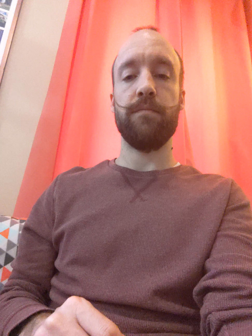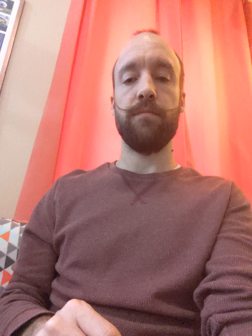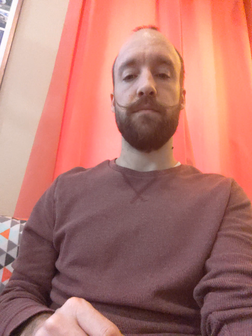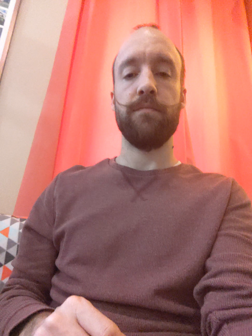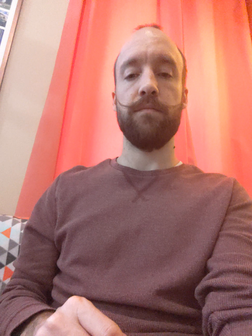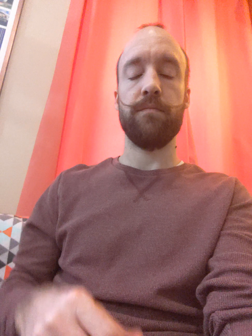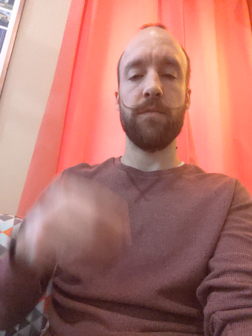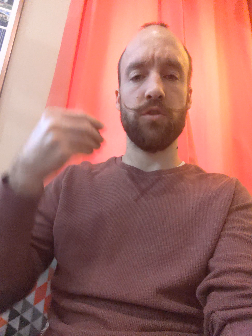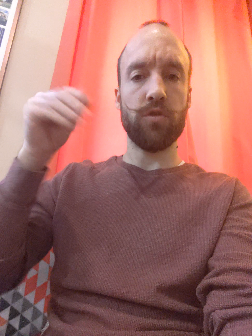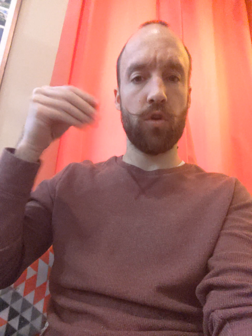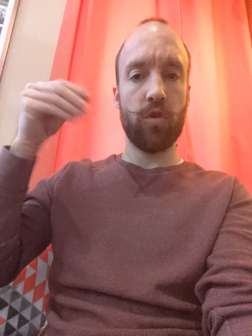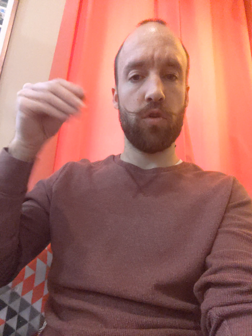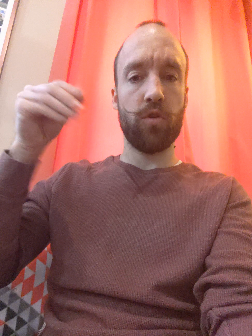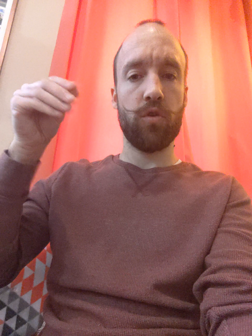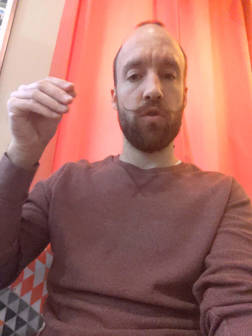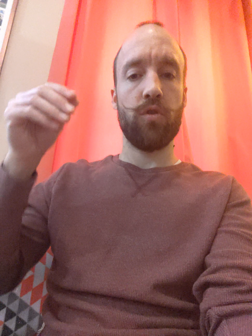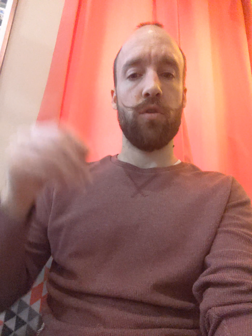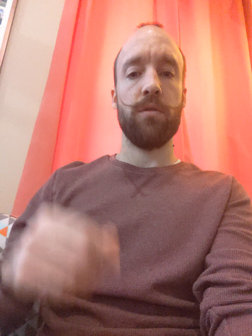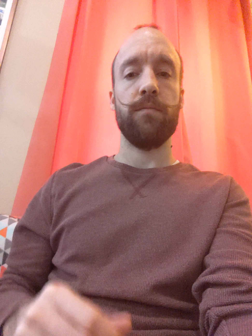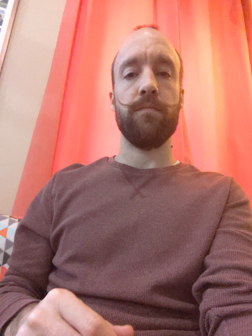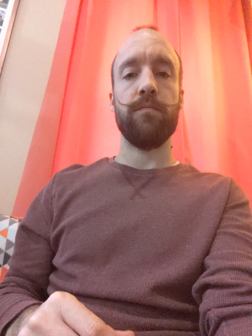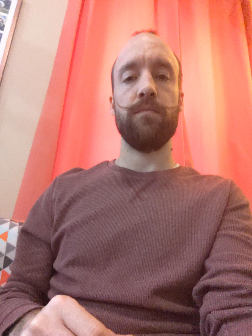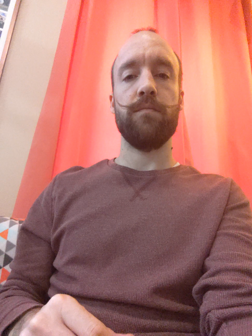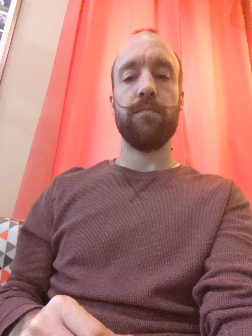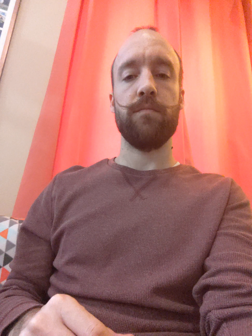store